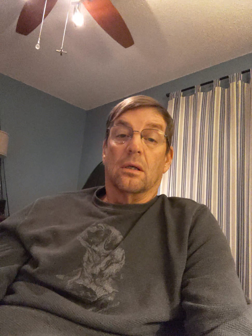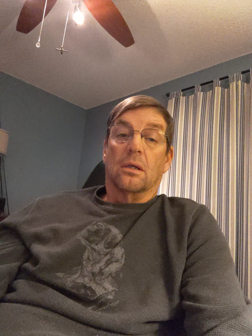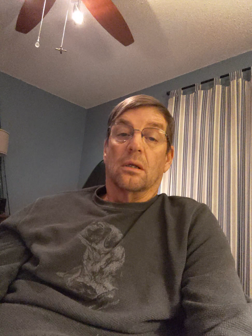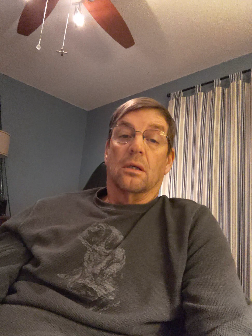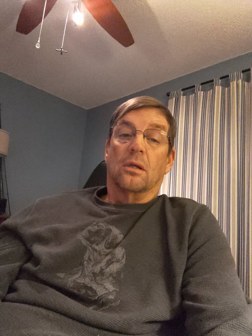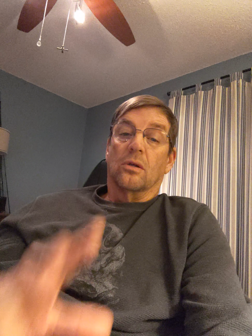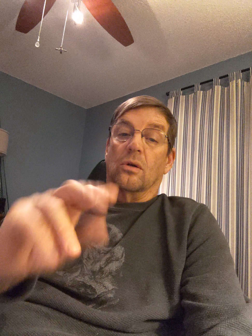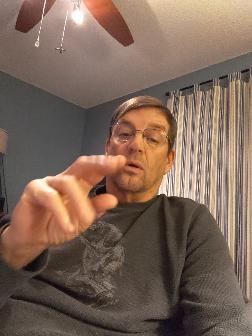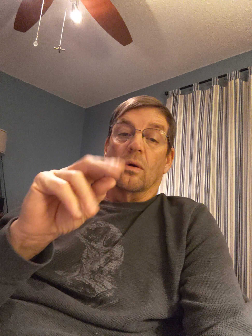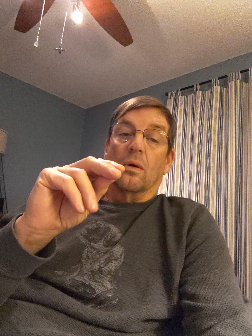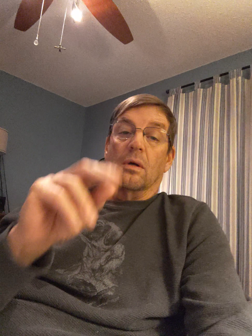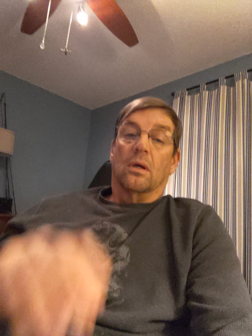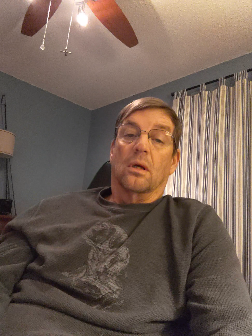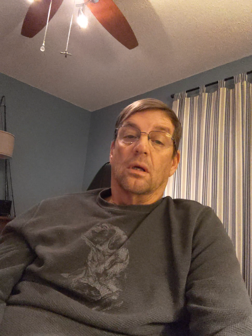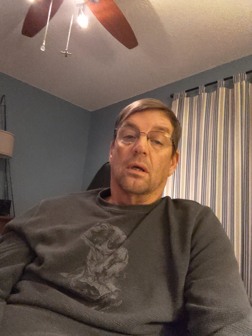no